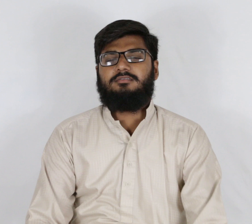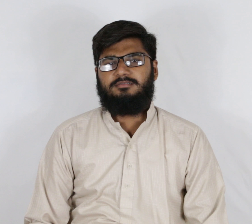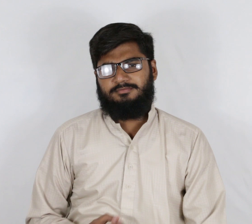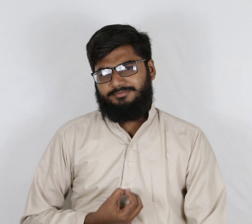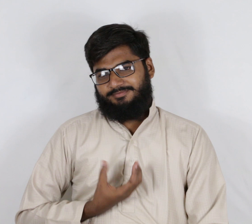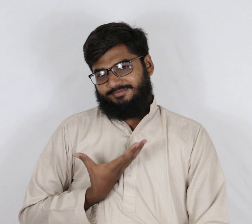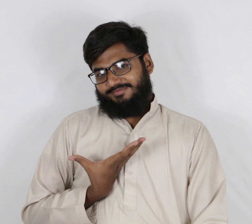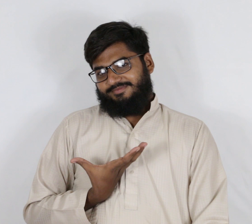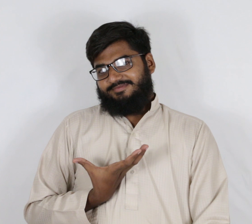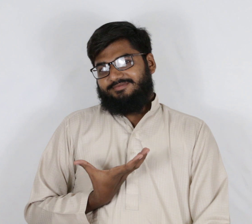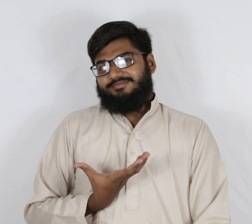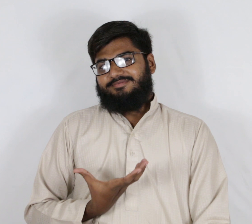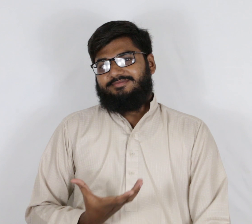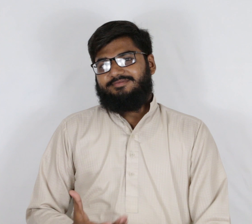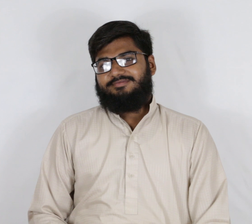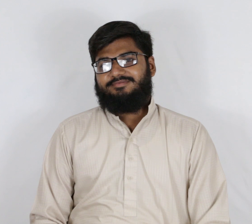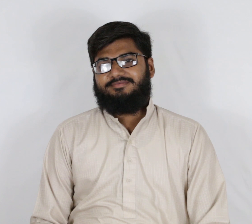glad